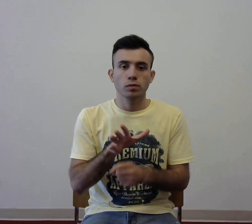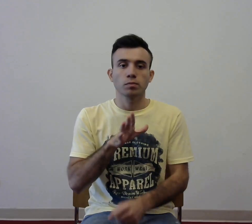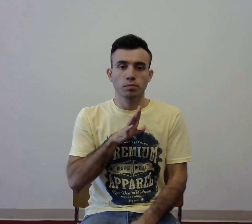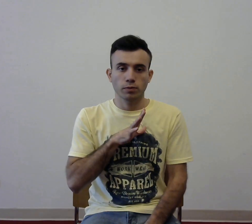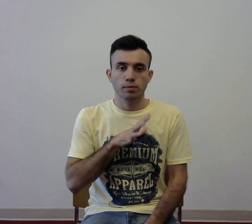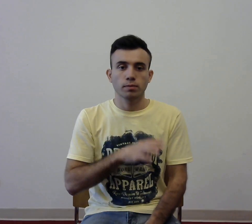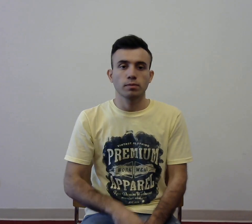olmaq